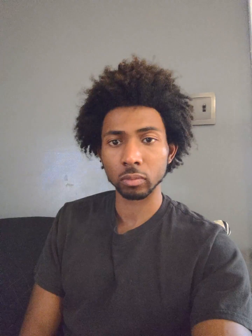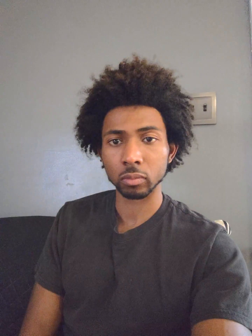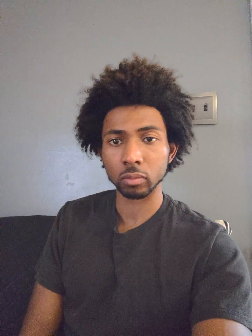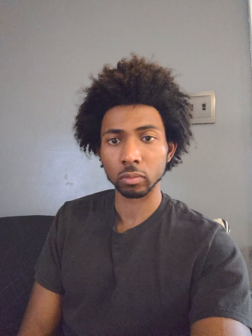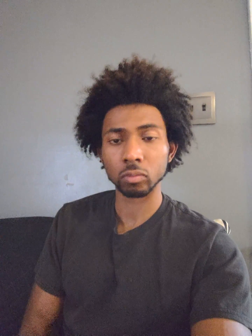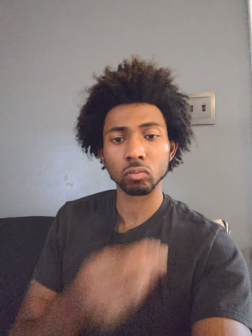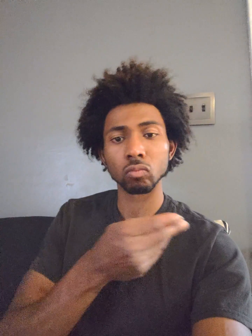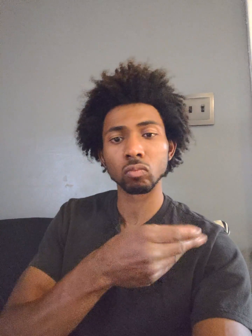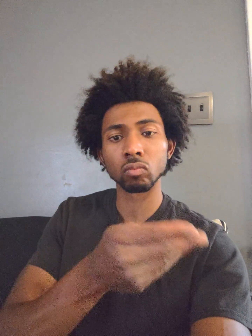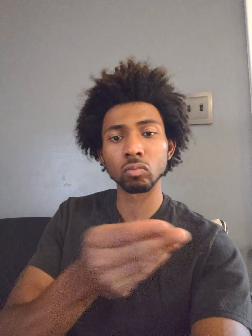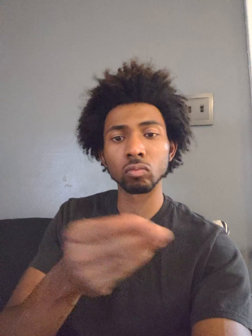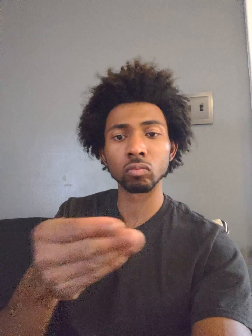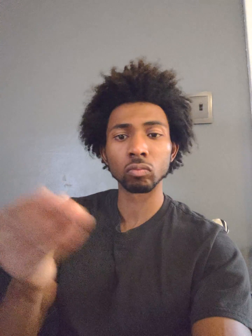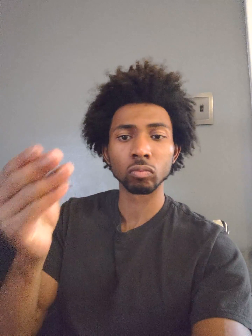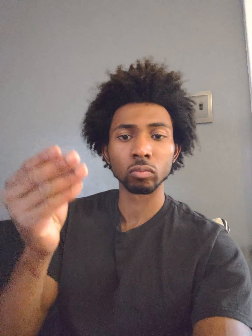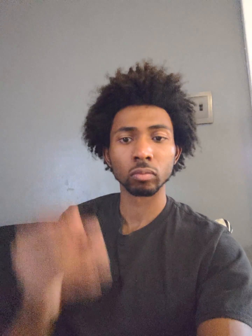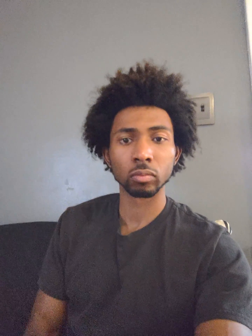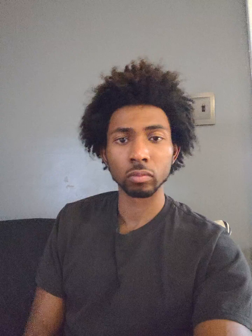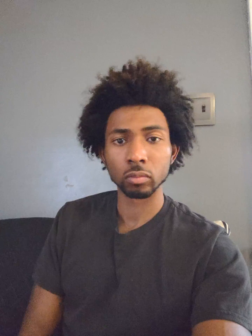shopping